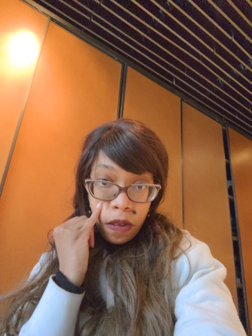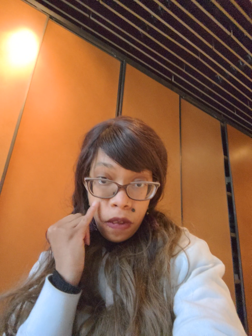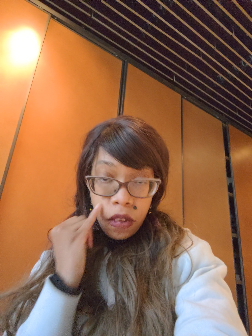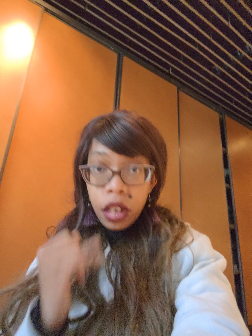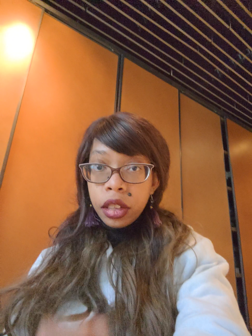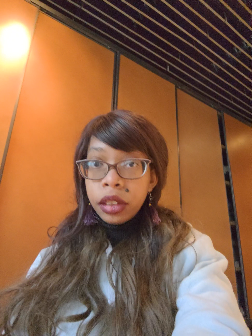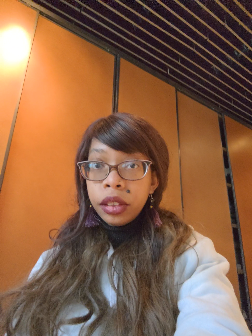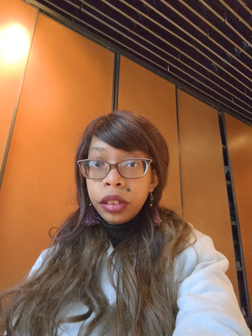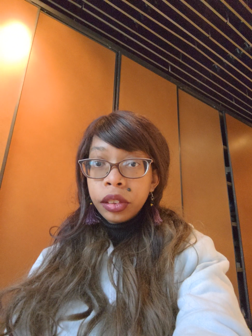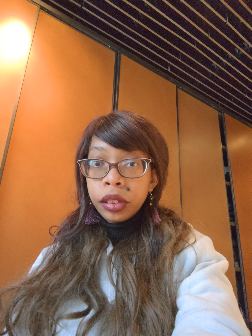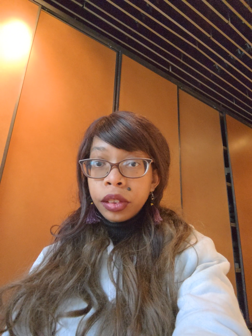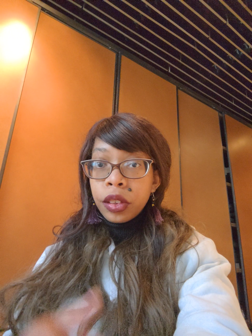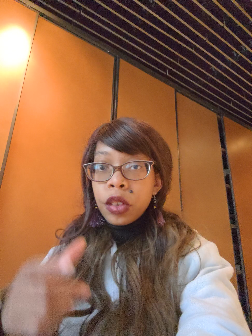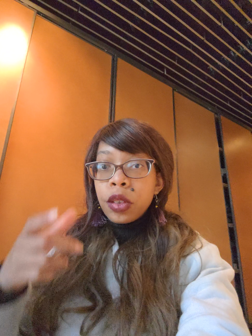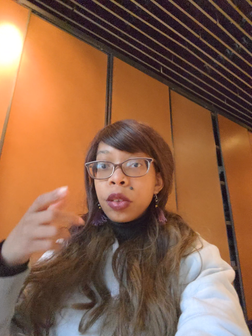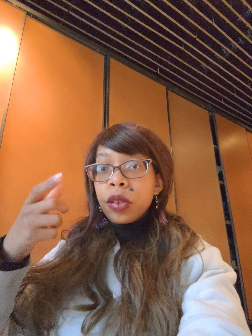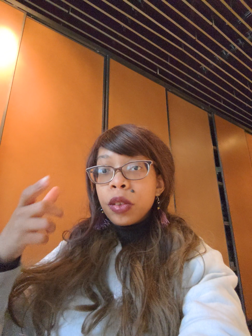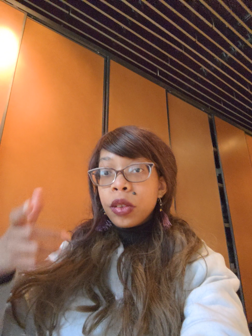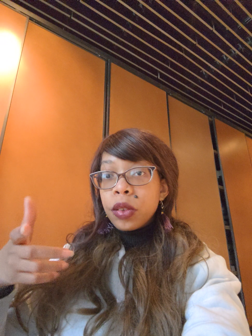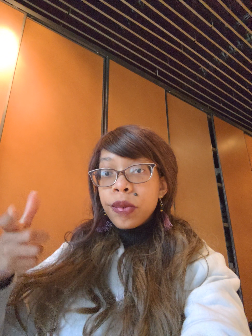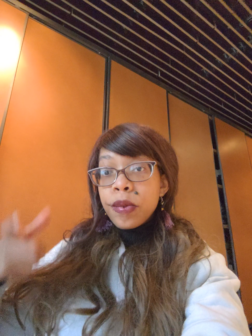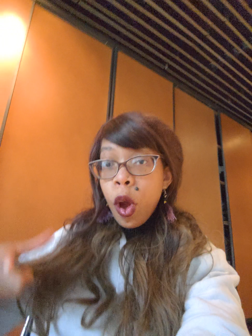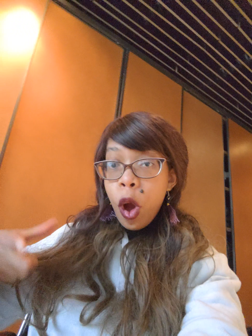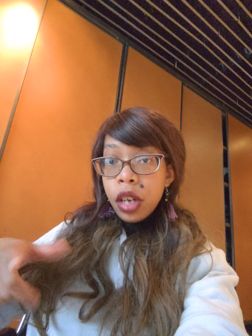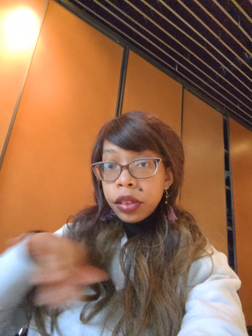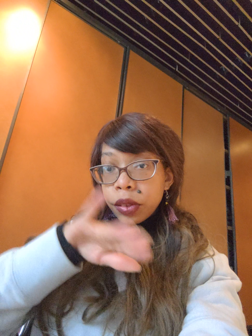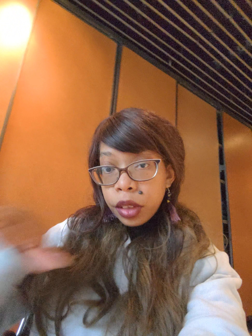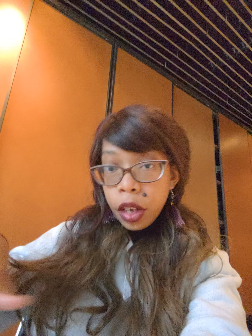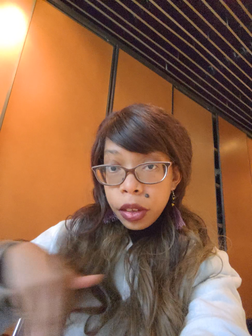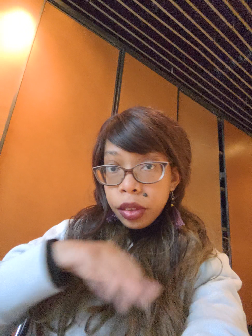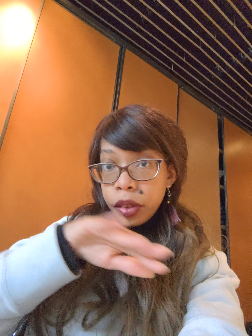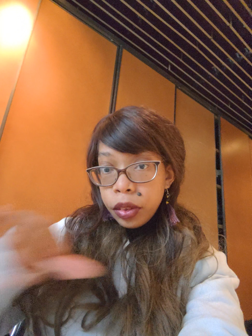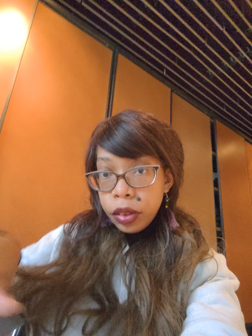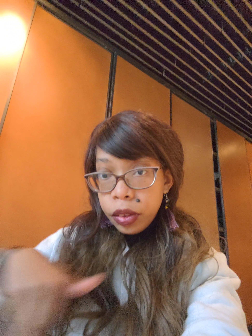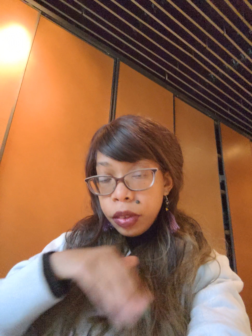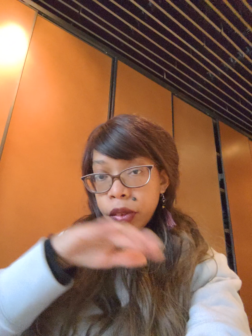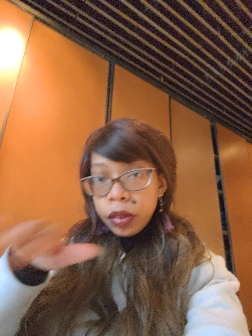pool